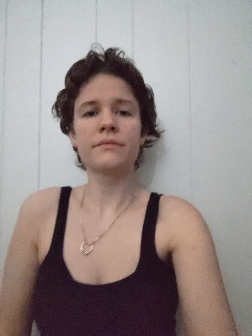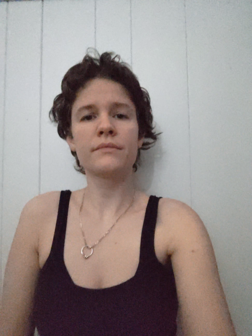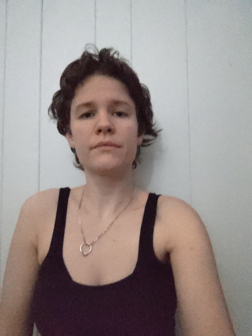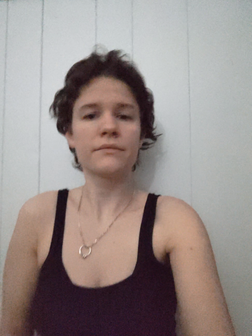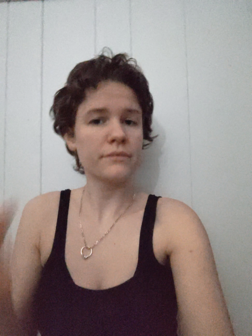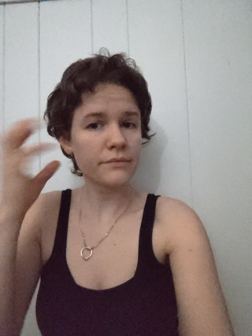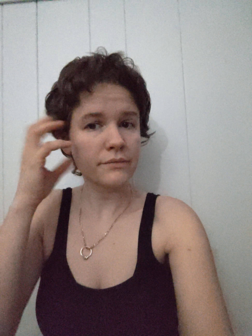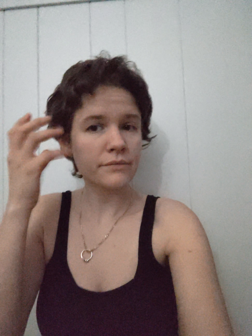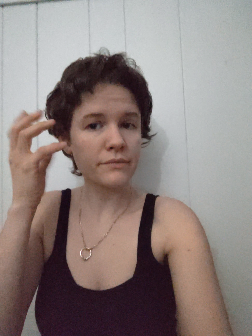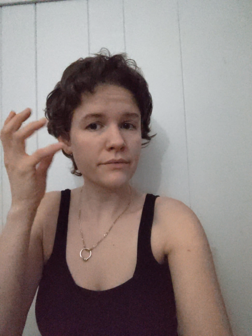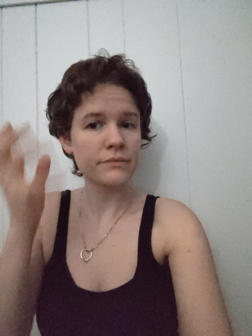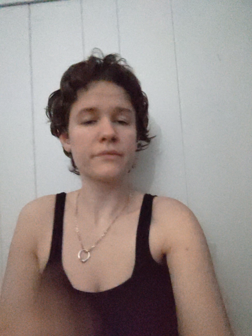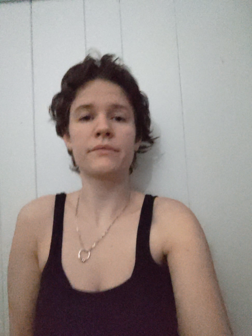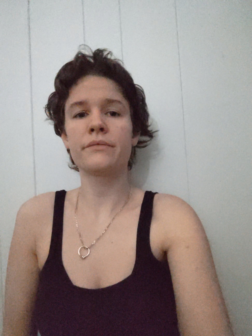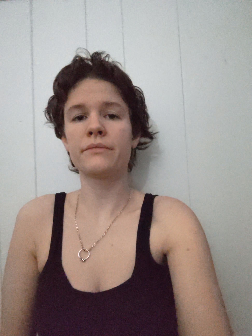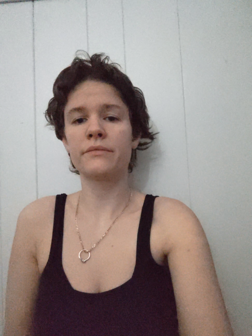radio